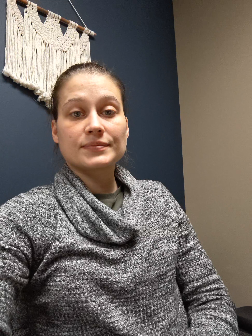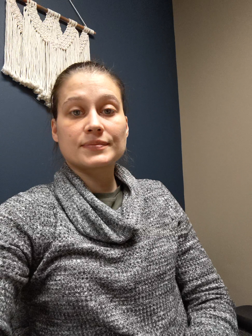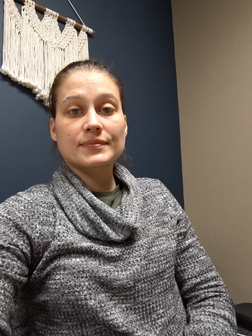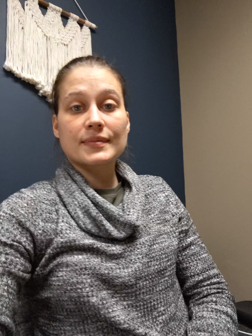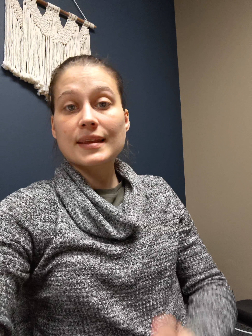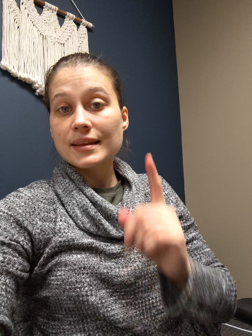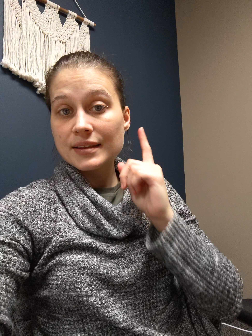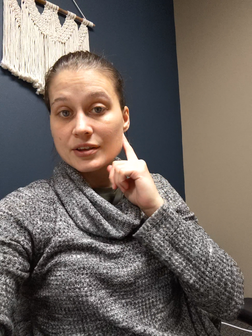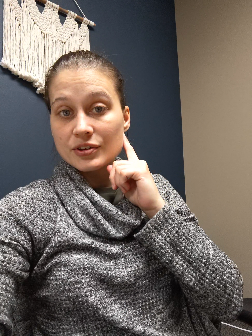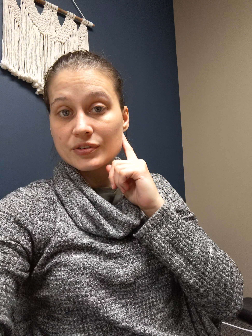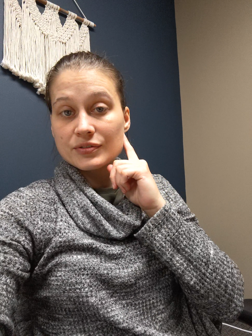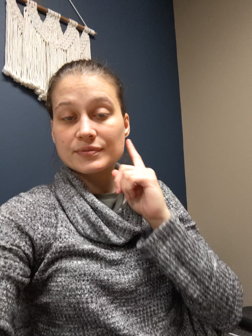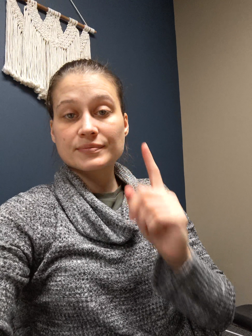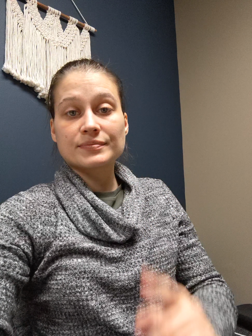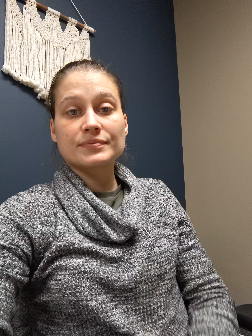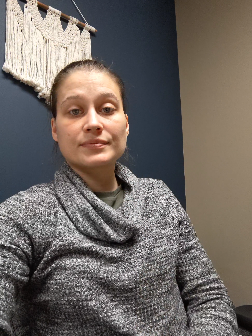hear